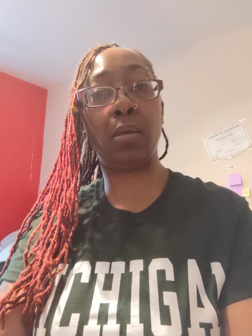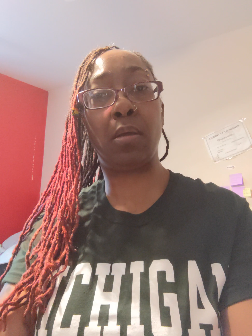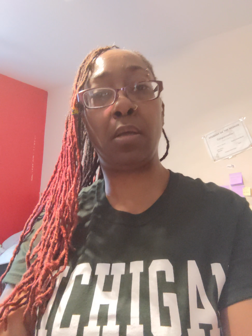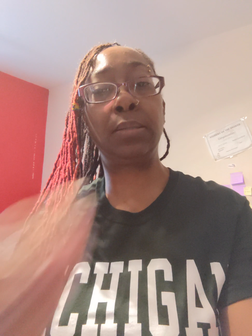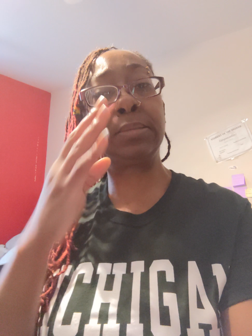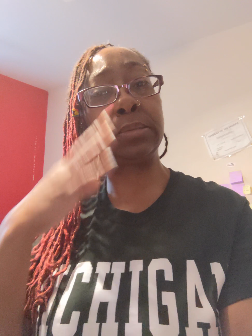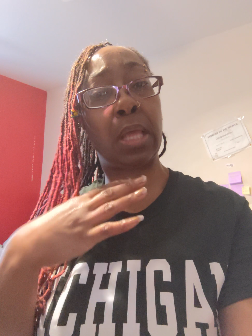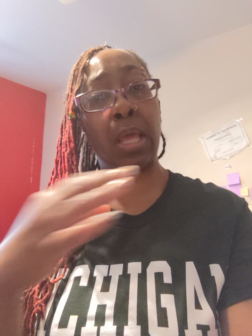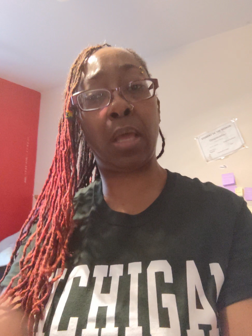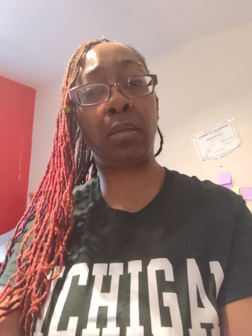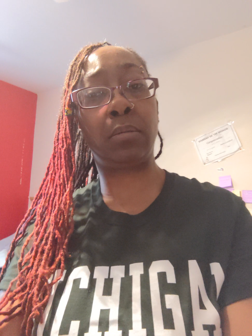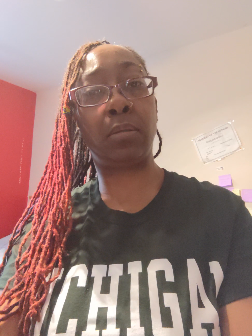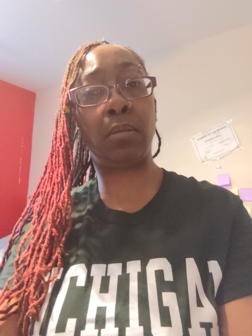sad